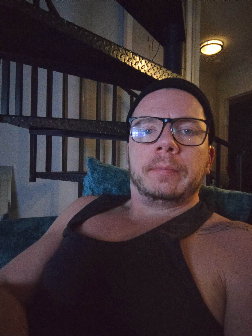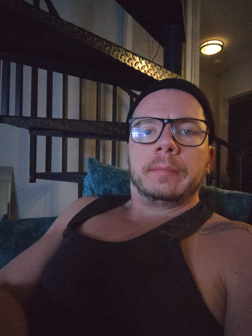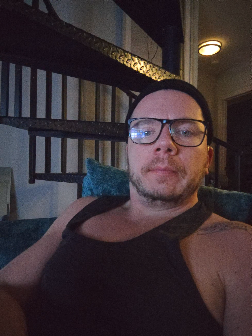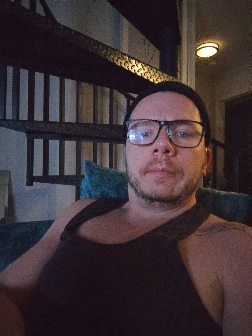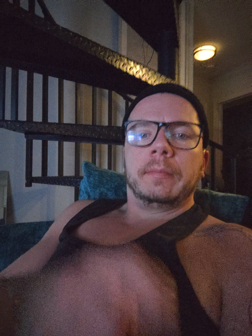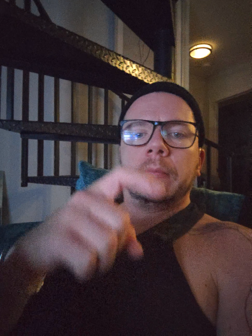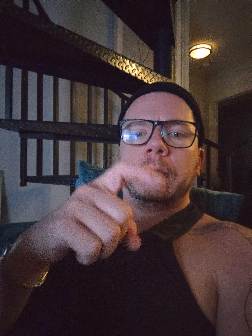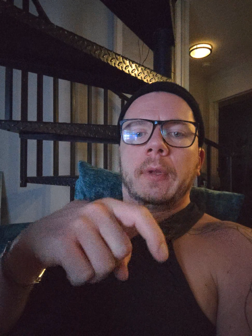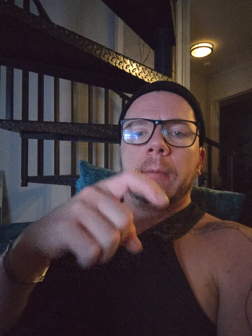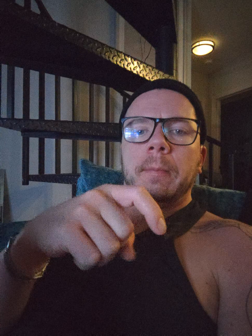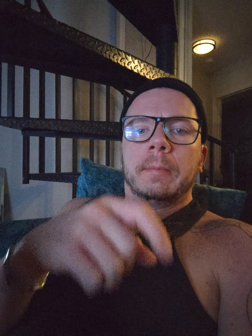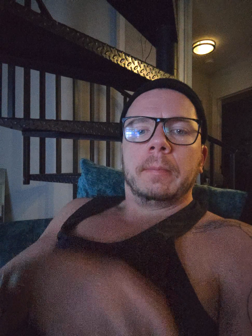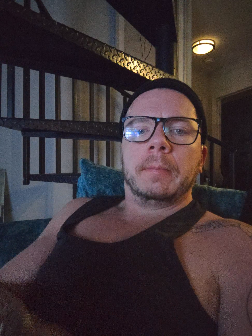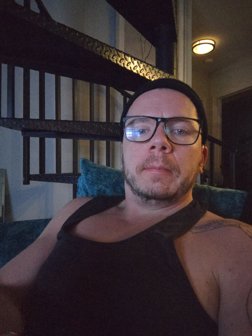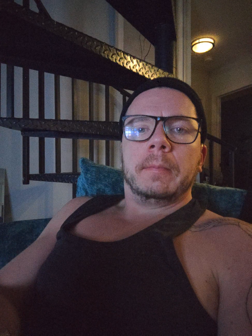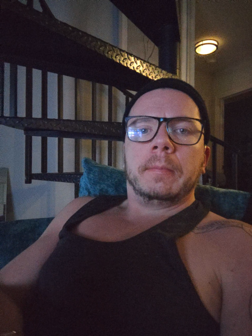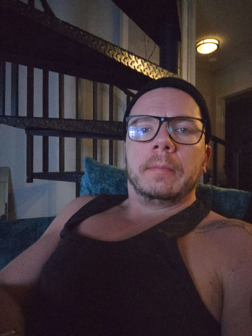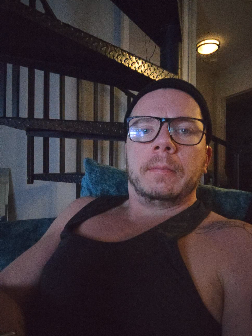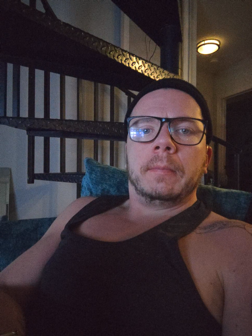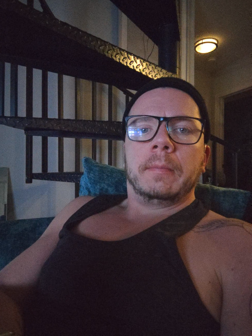time